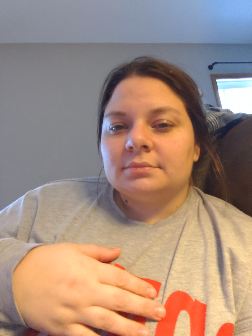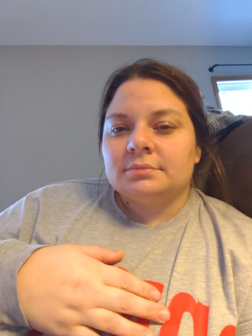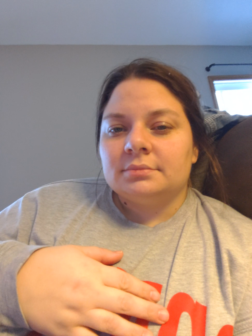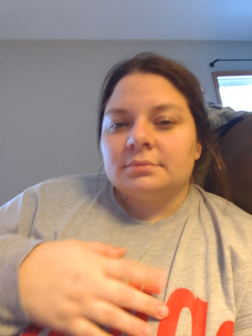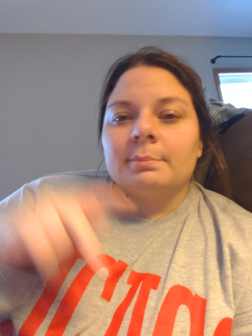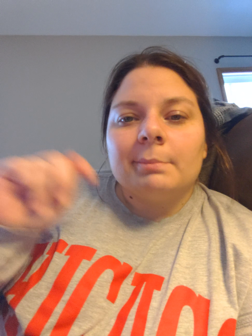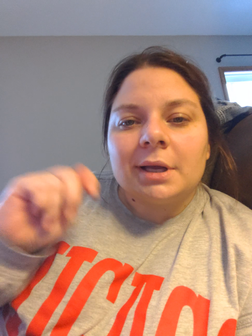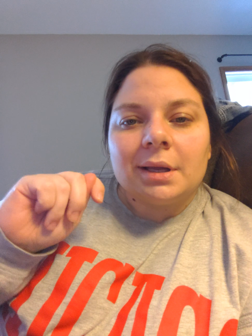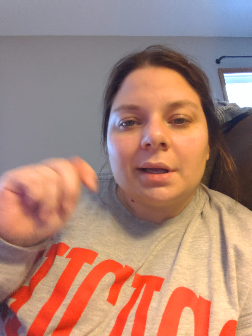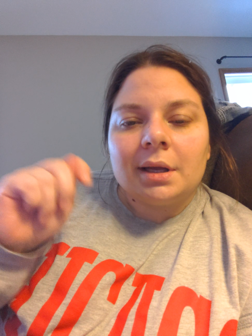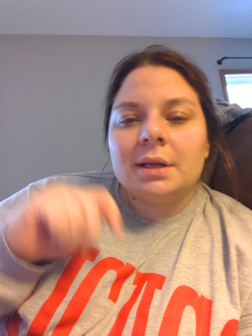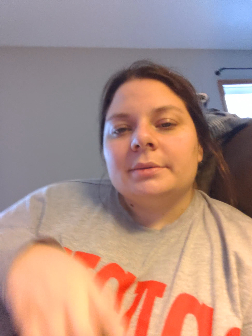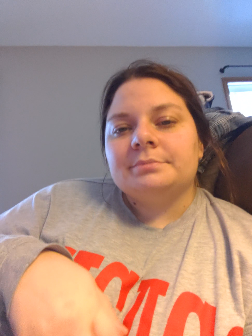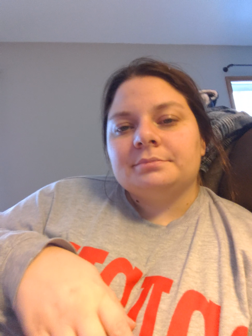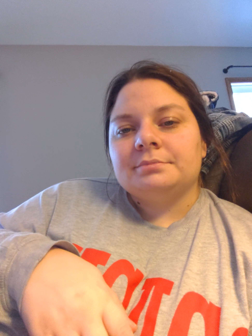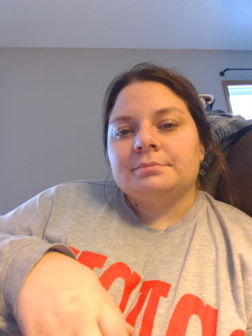potty